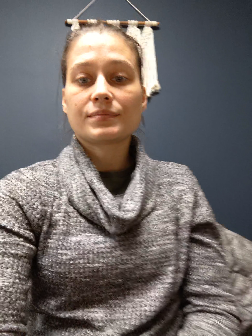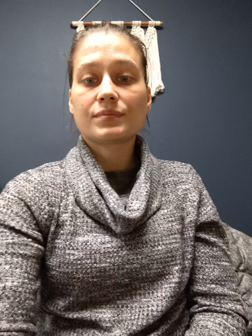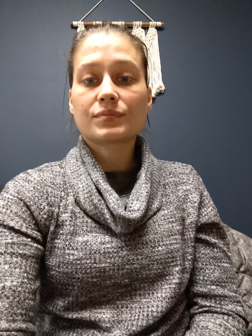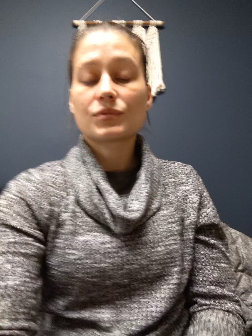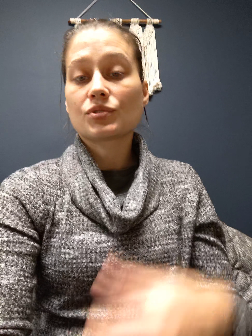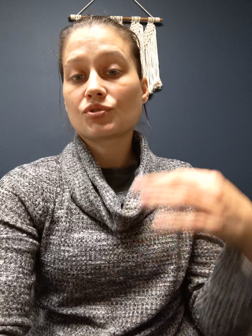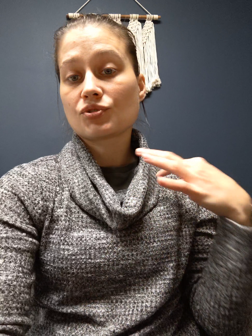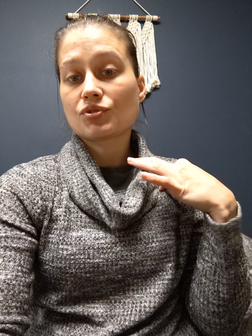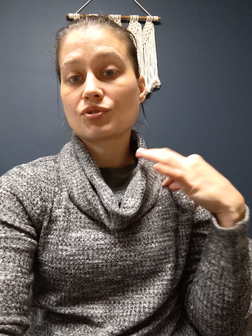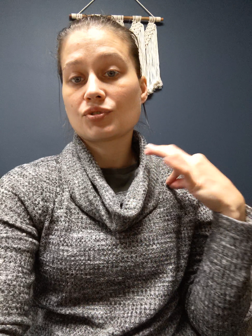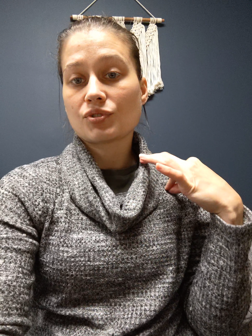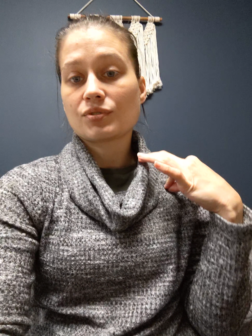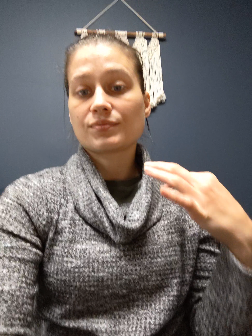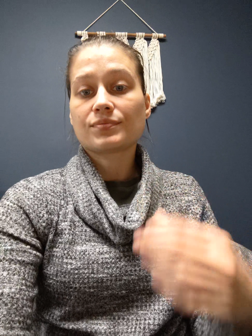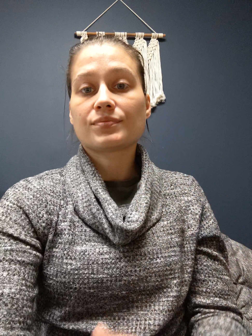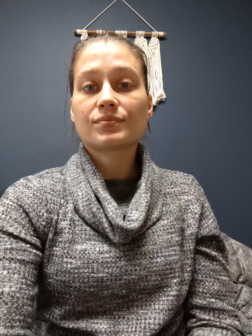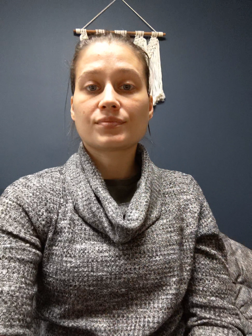shirt